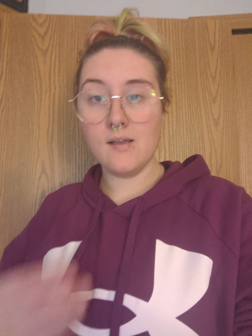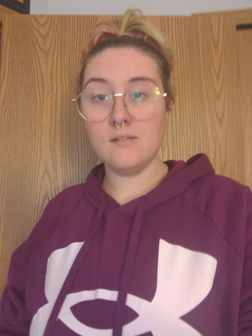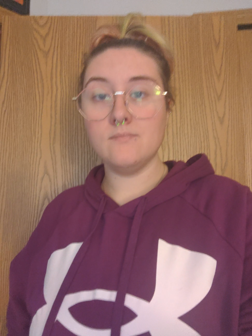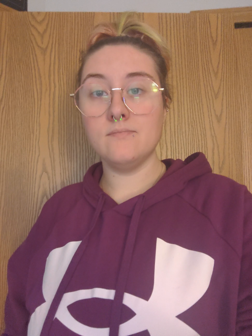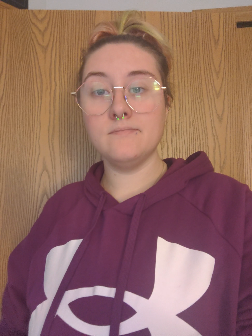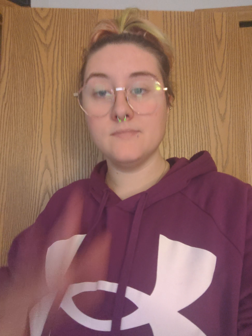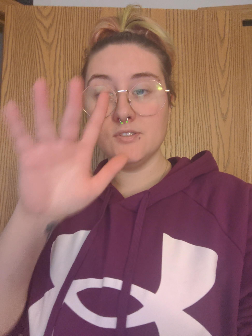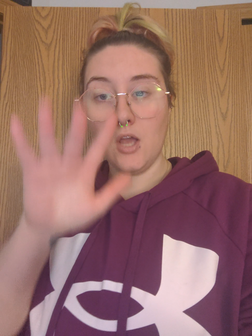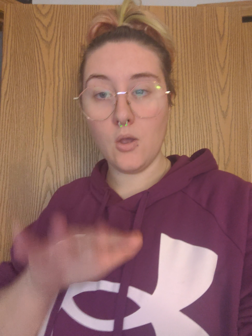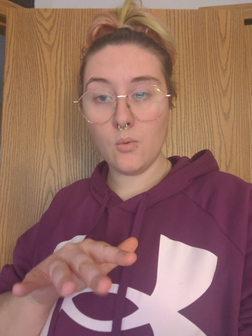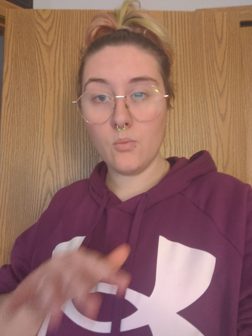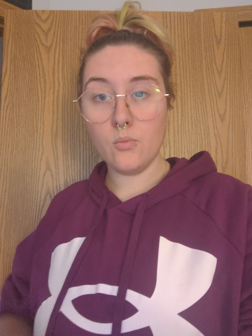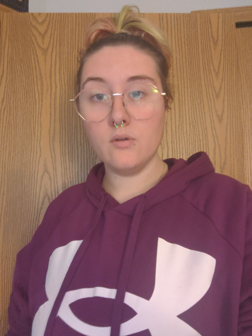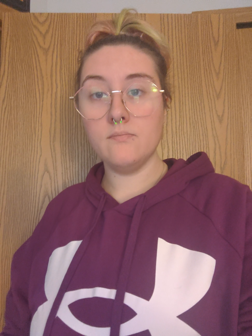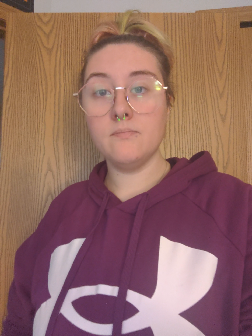snow